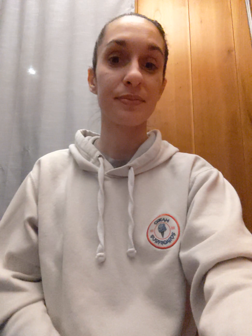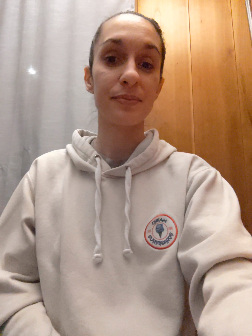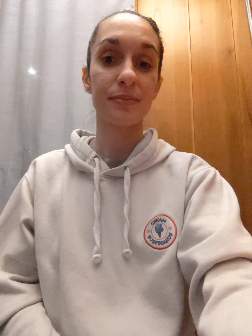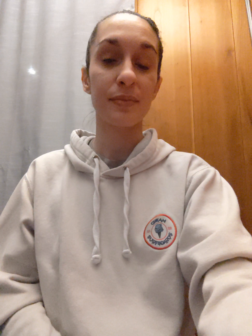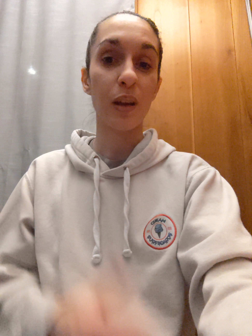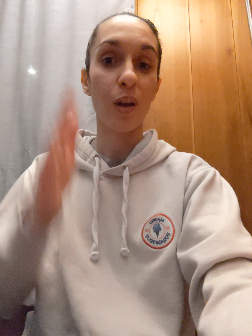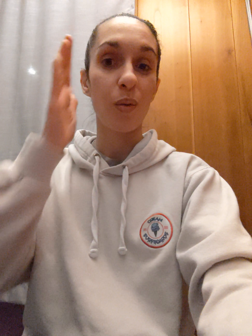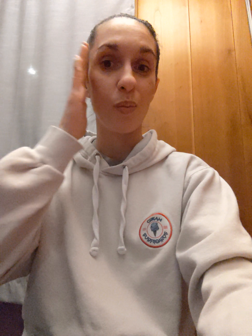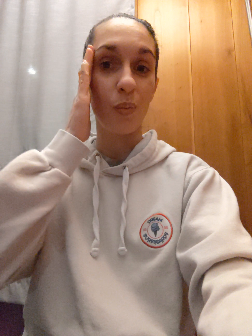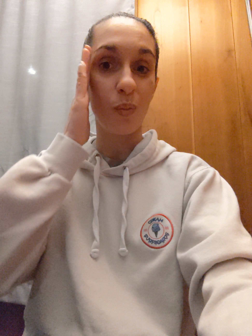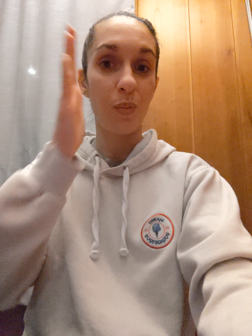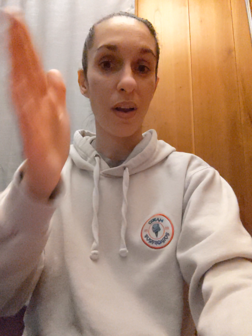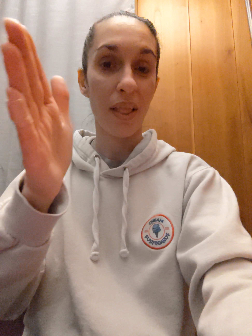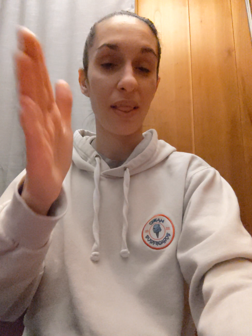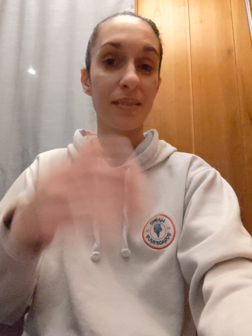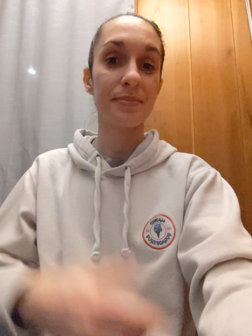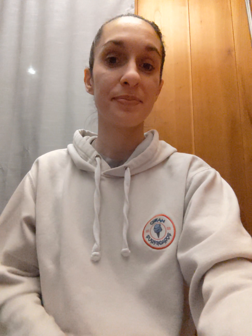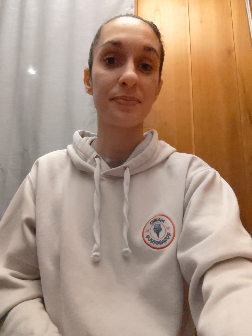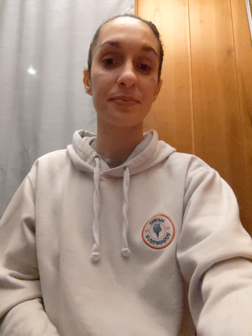will